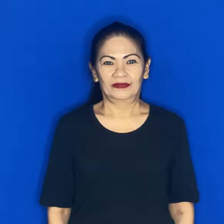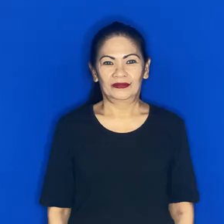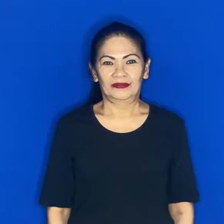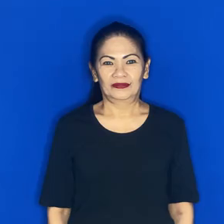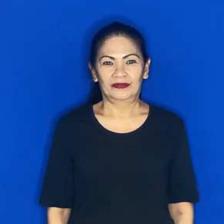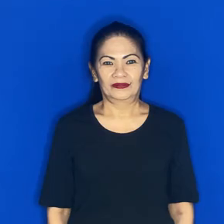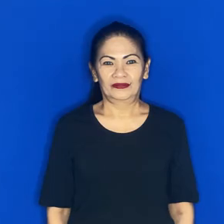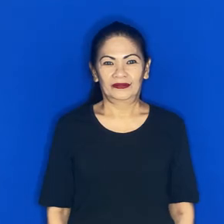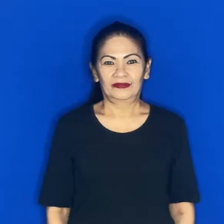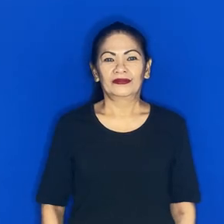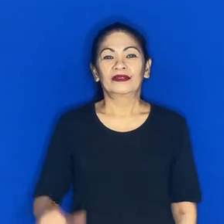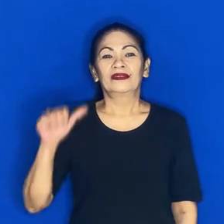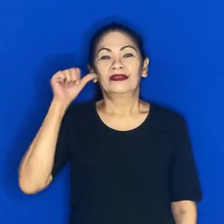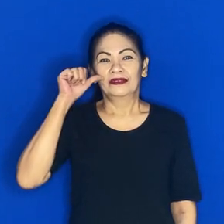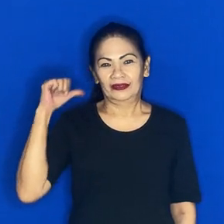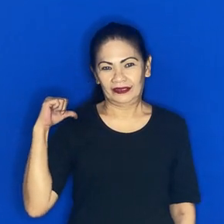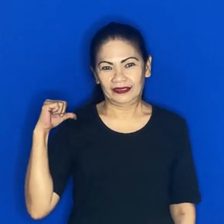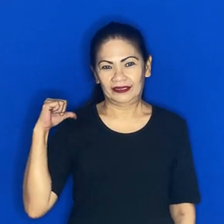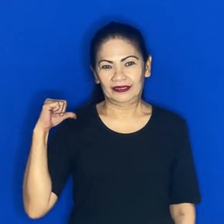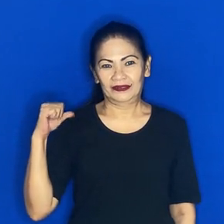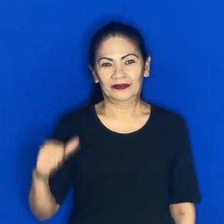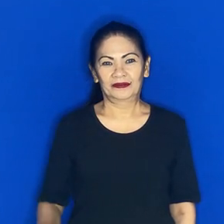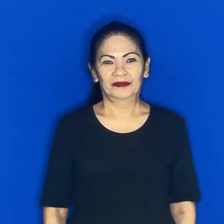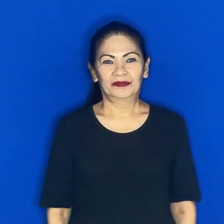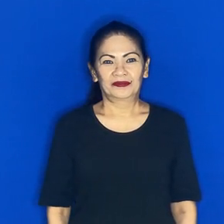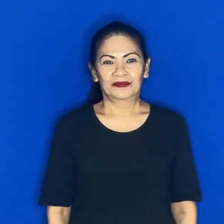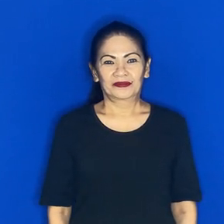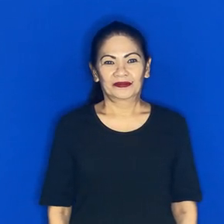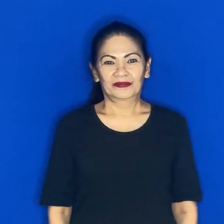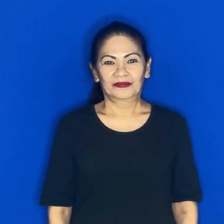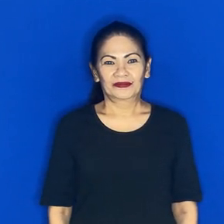yesterday